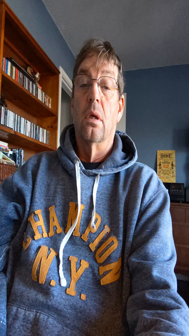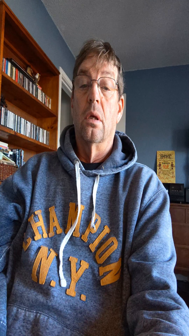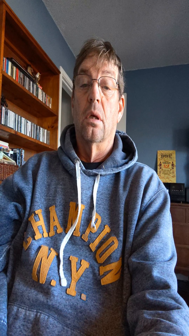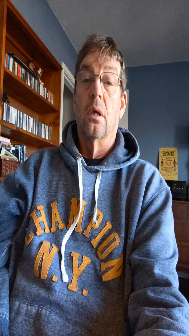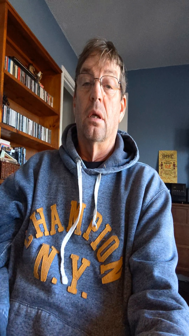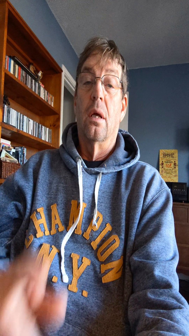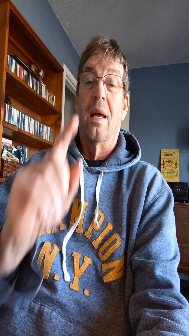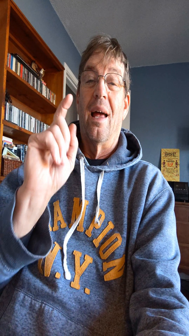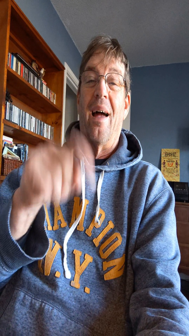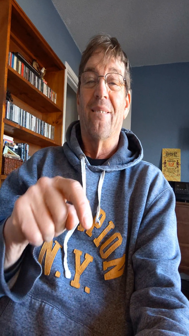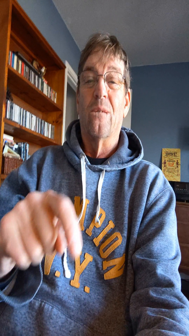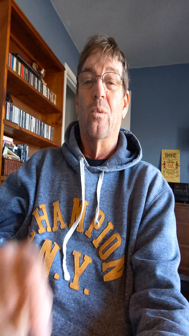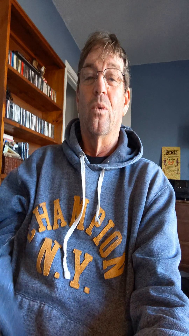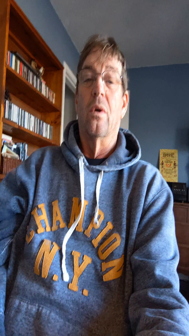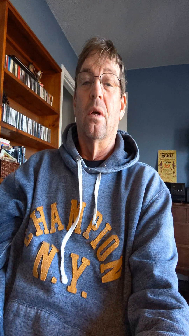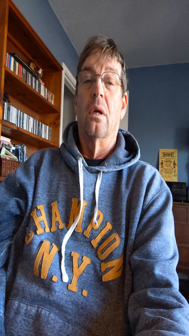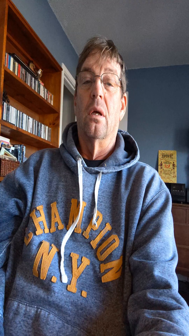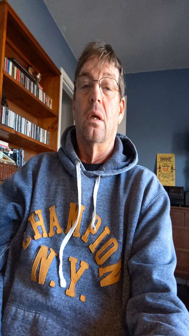have to